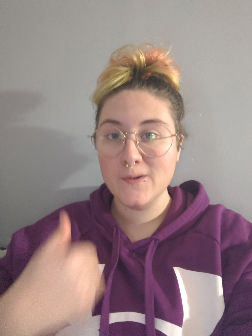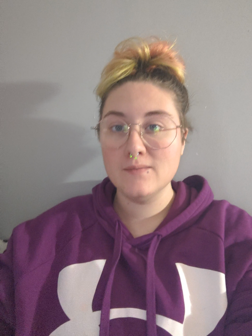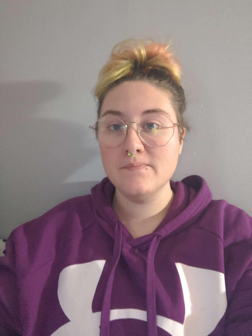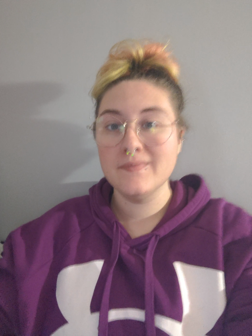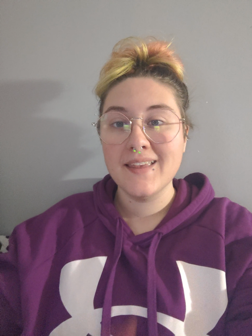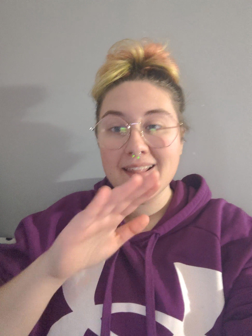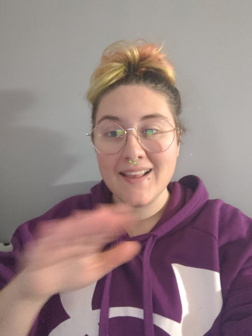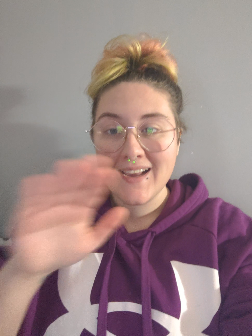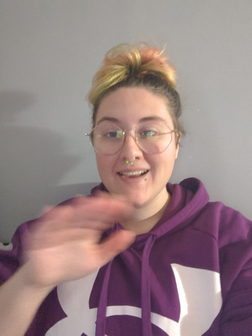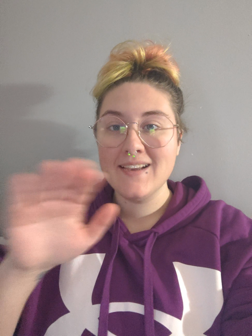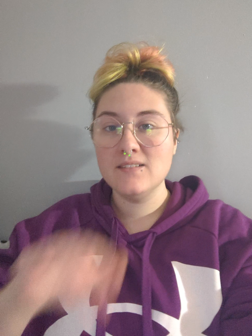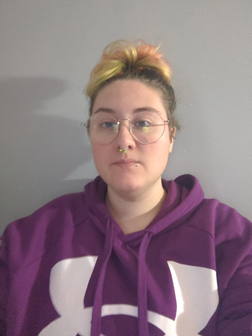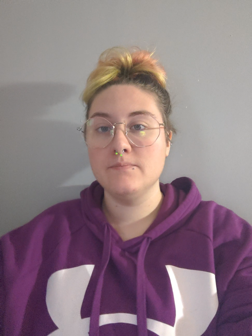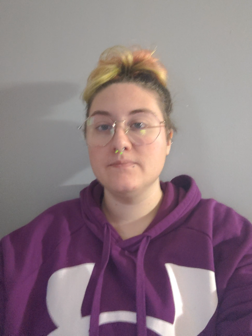clean